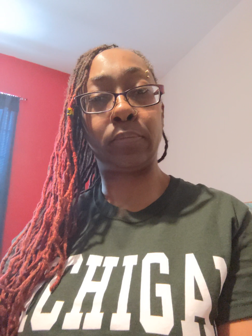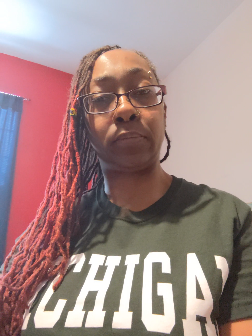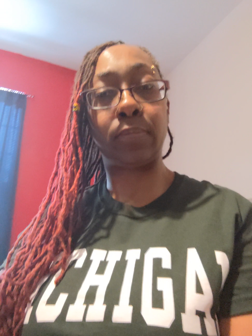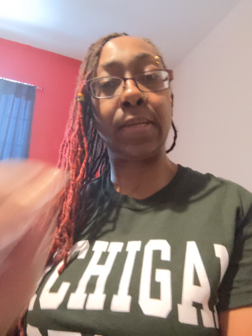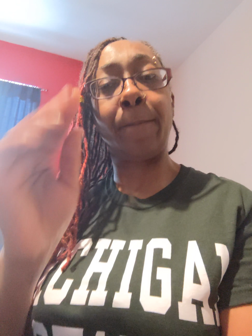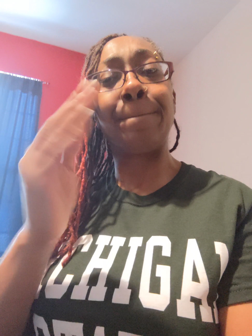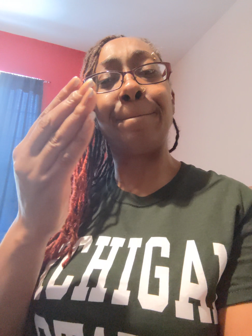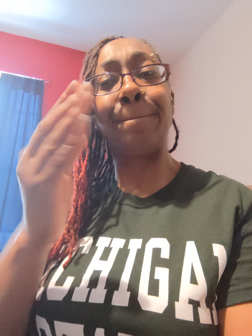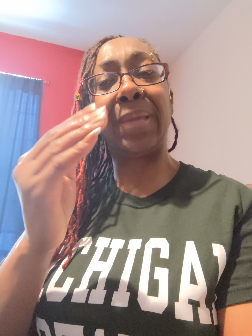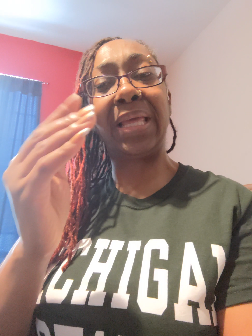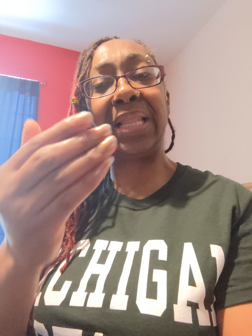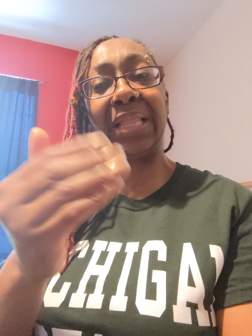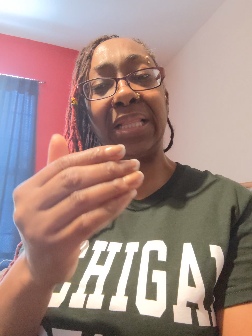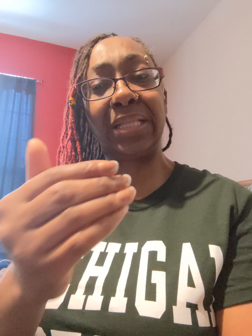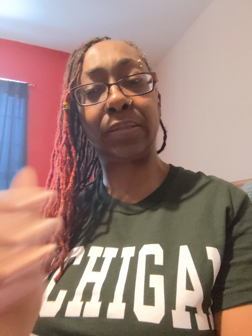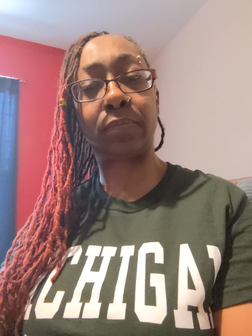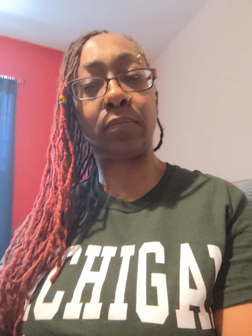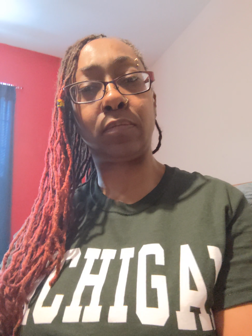mitten